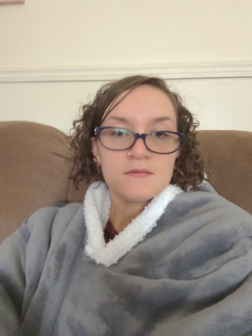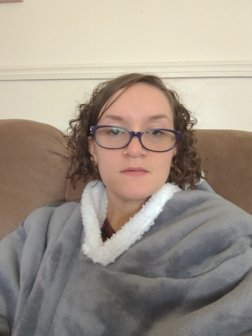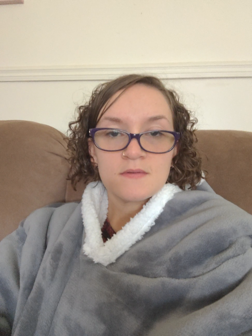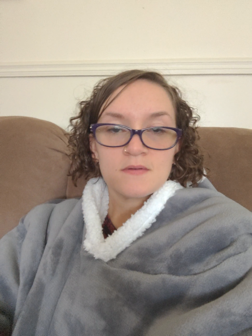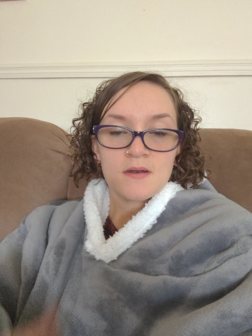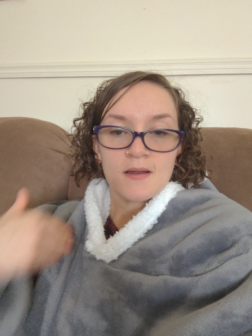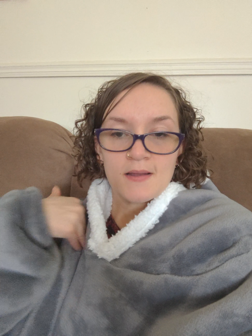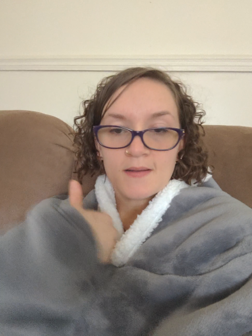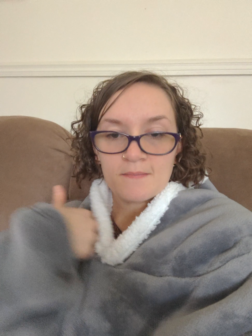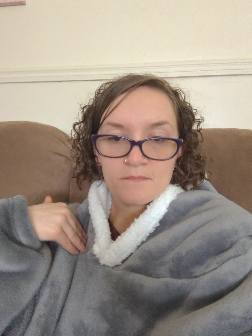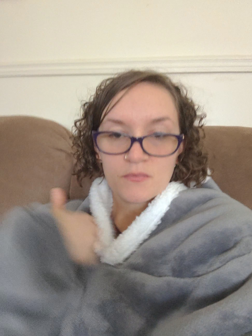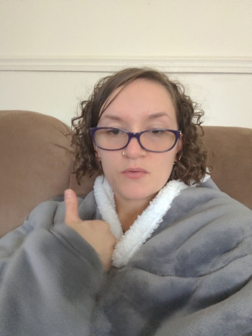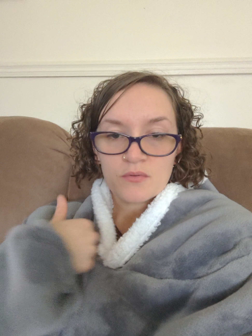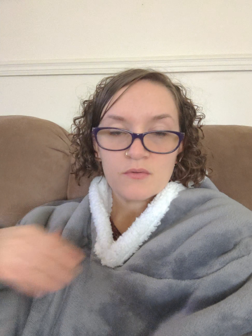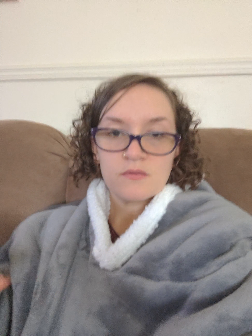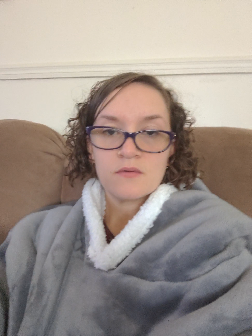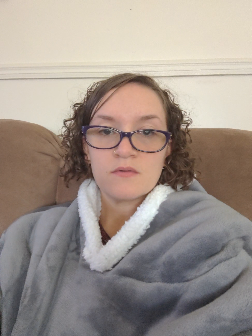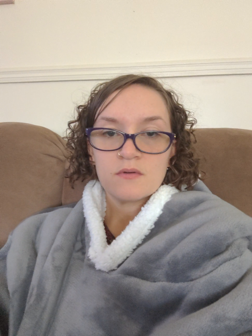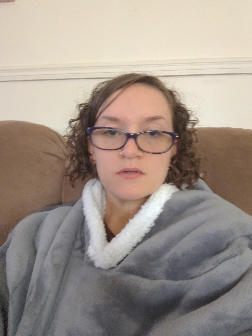animal